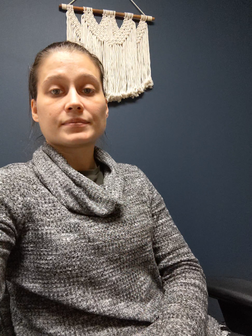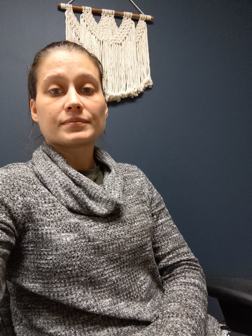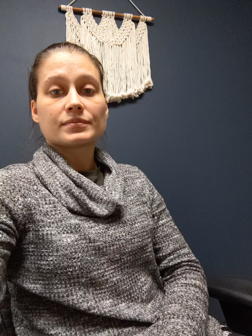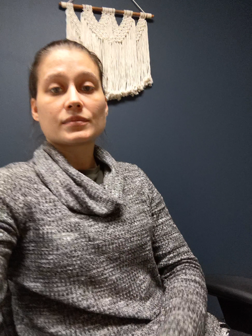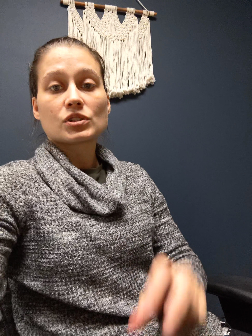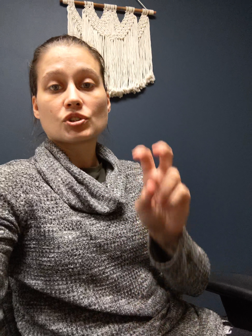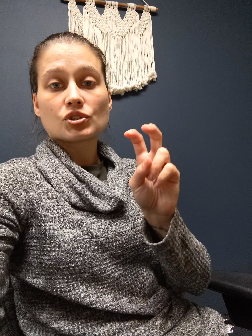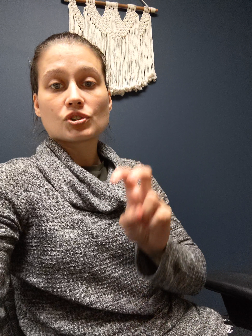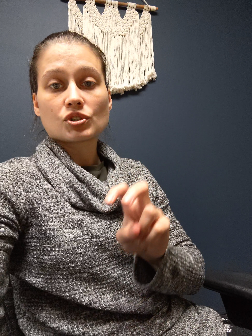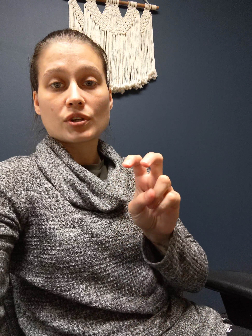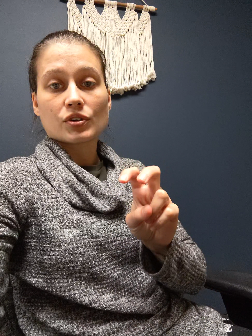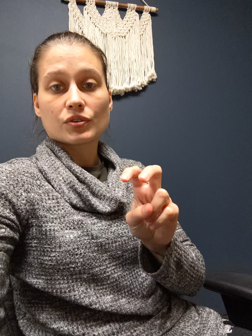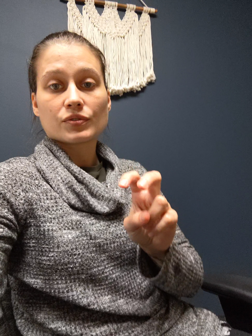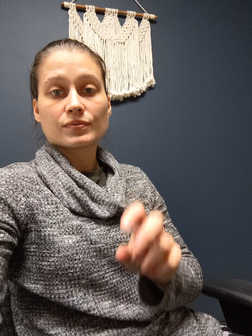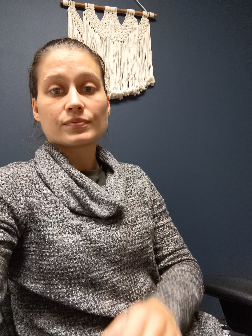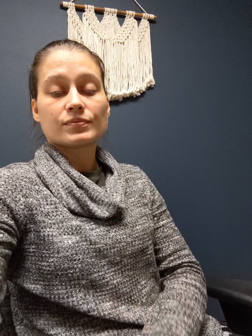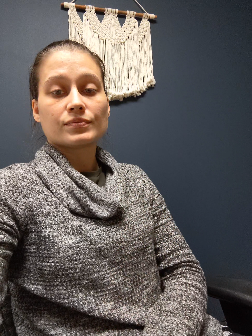chair